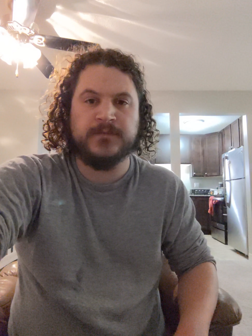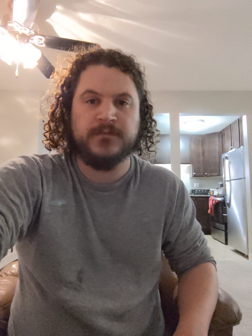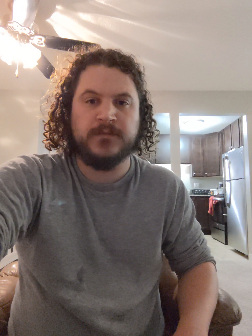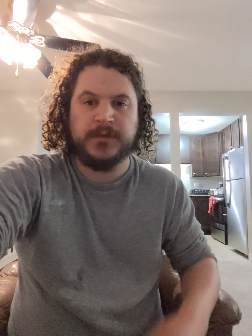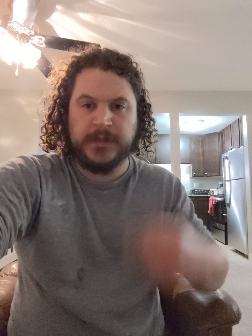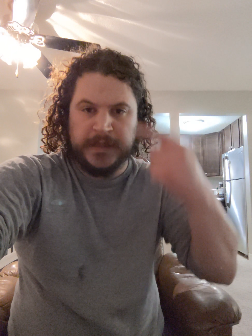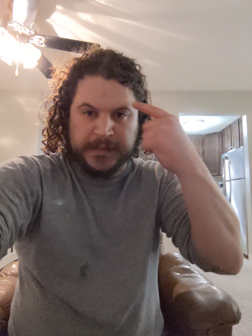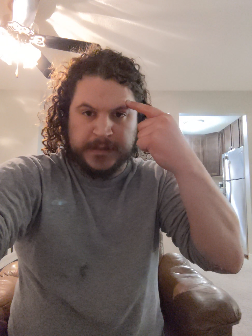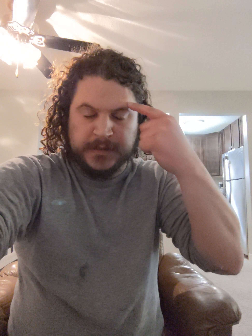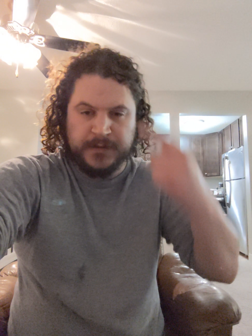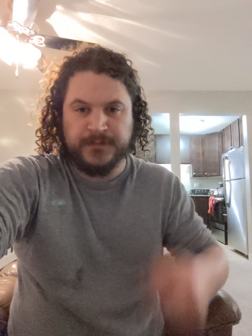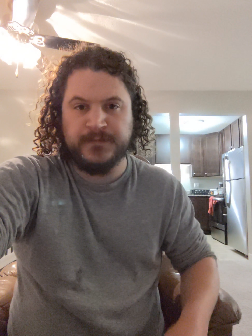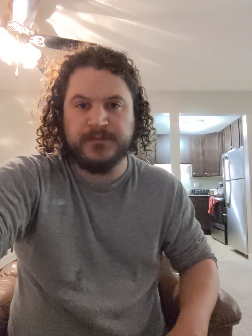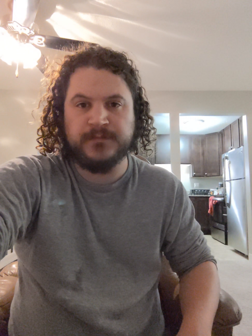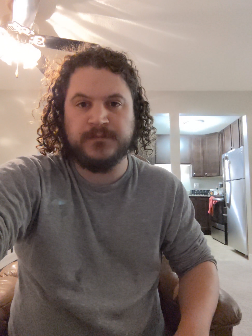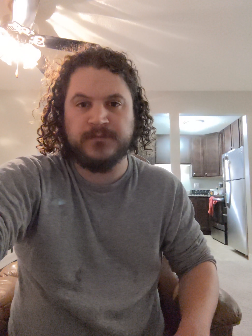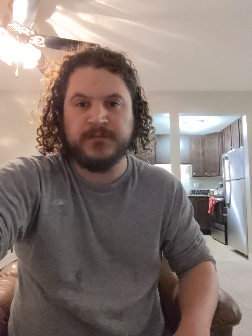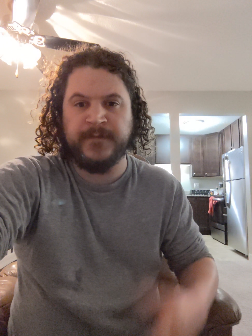think